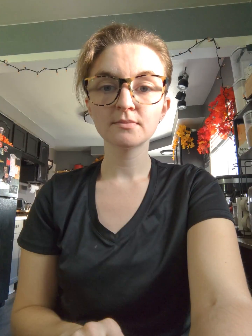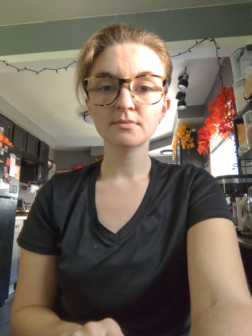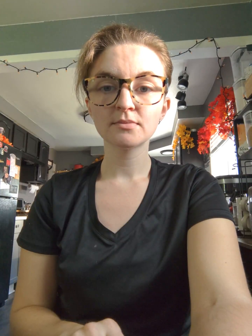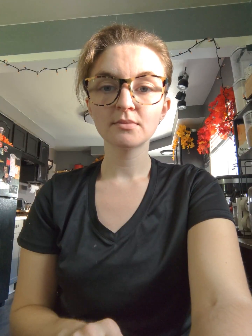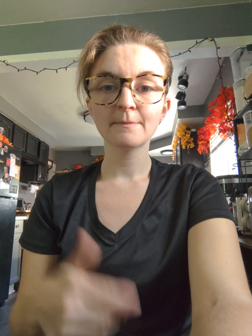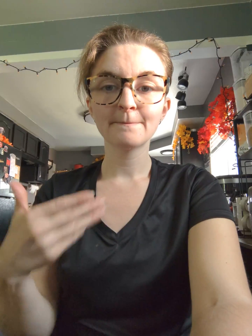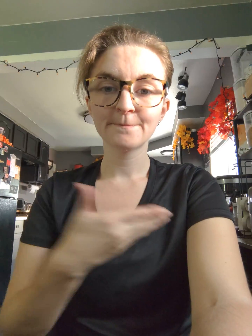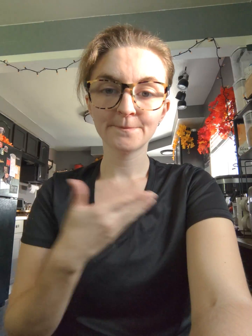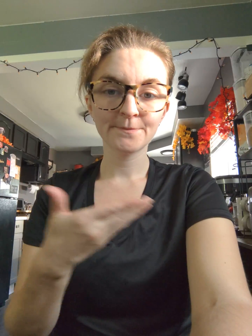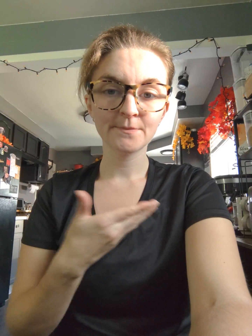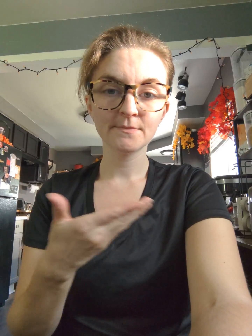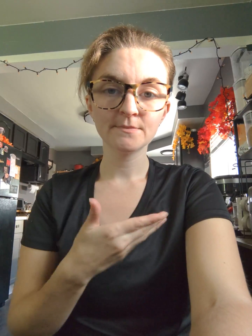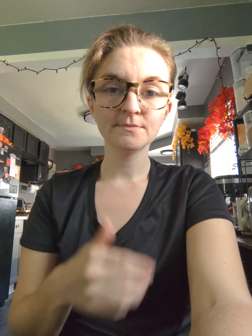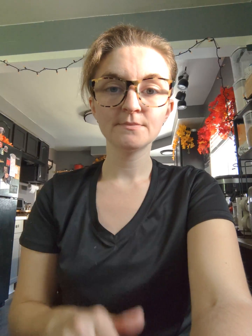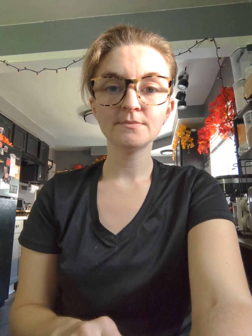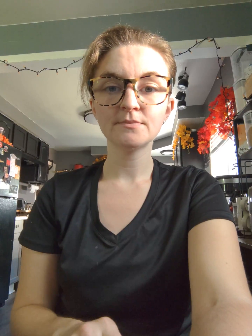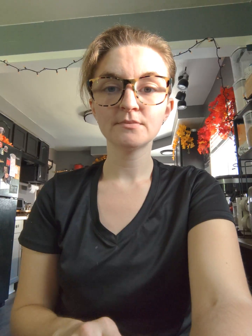baby